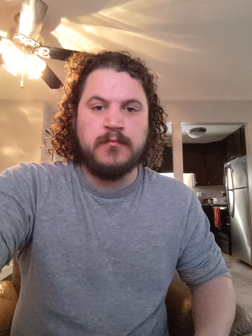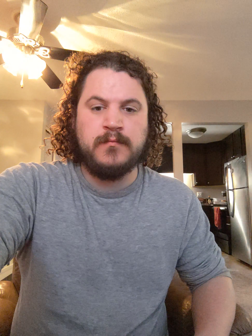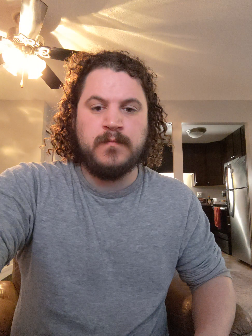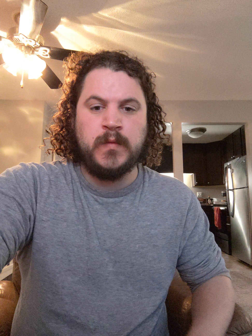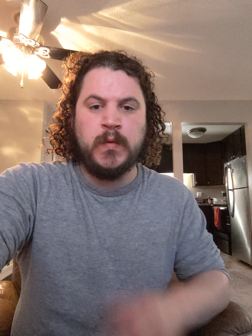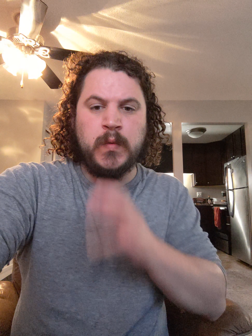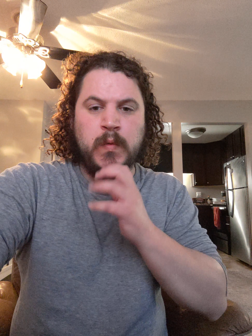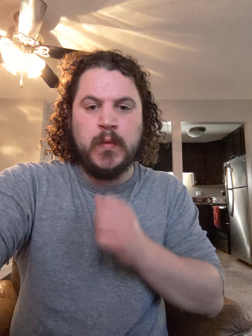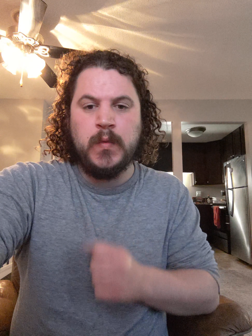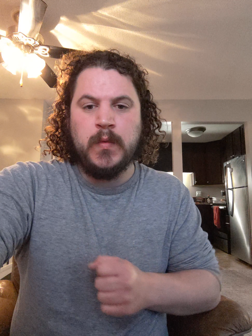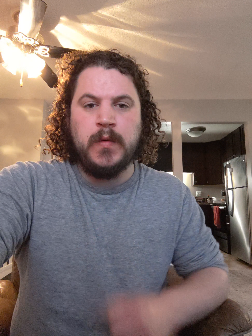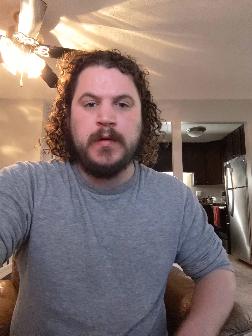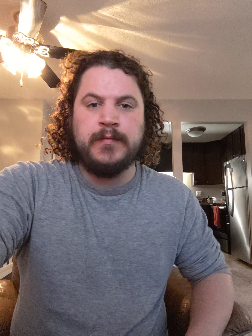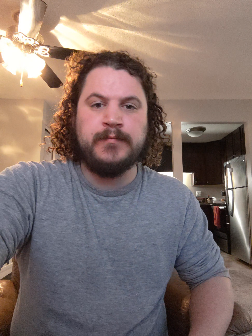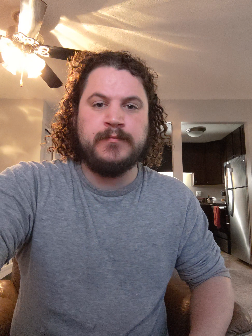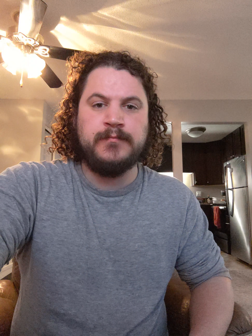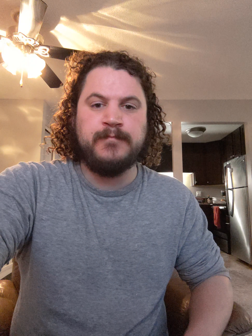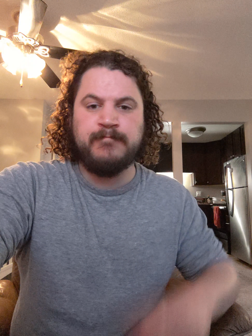old